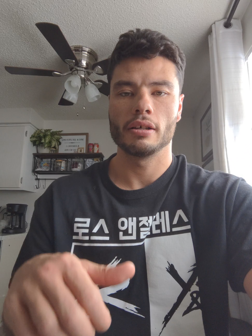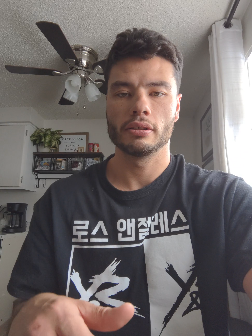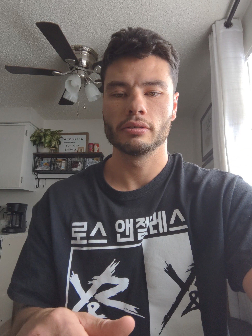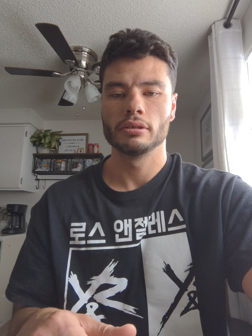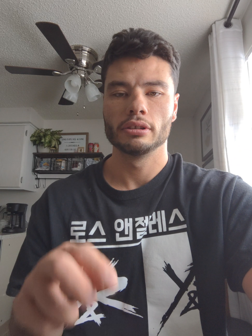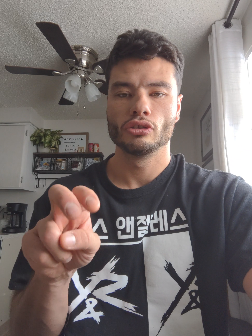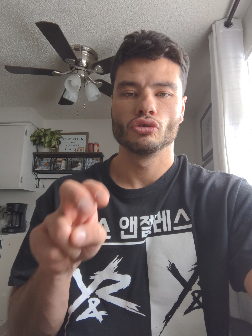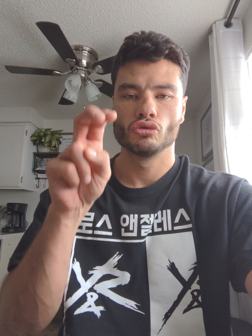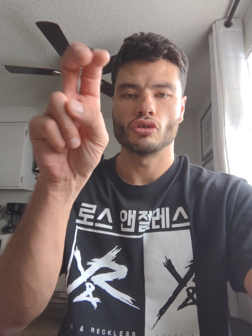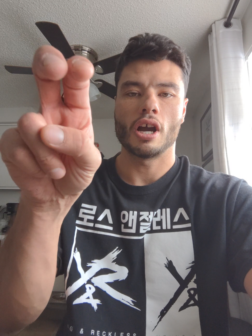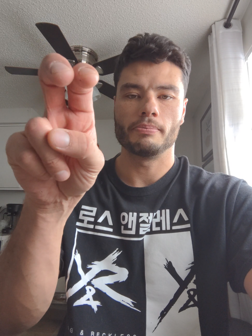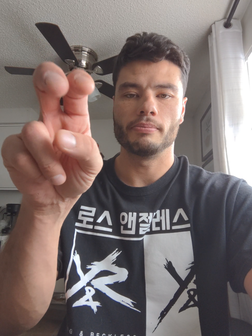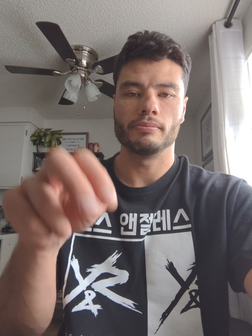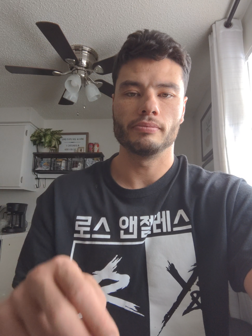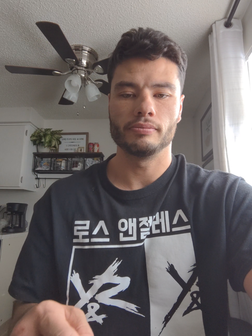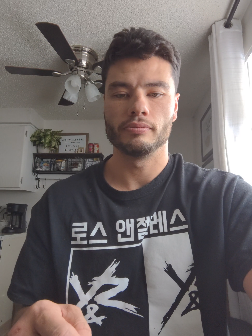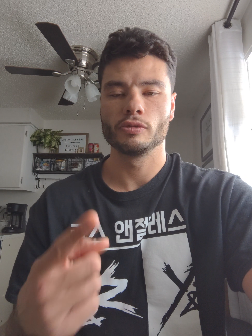jump